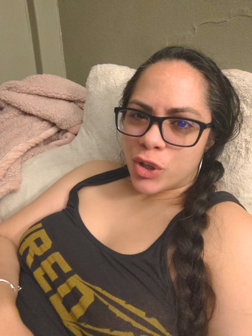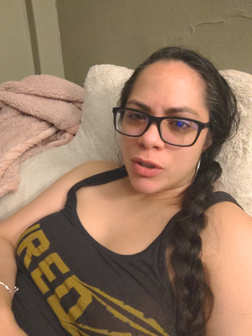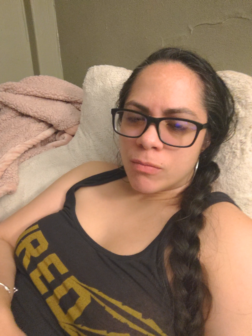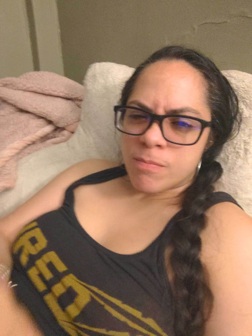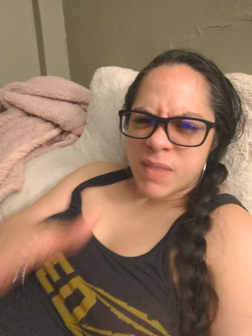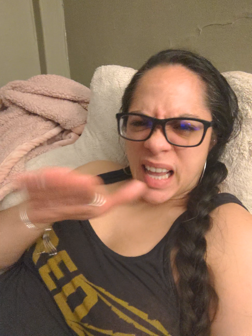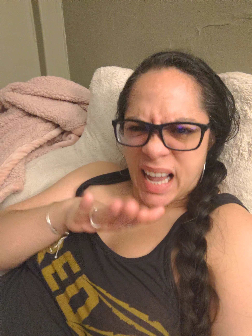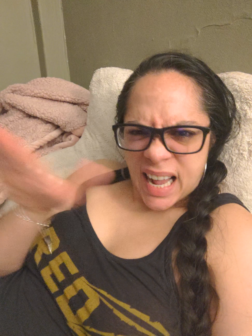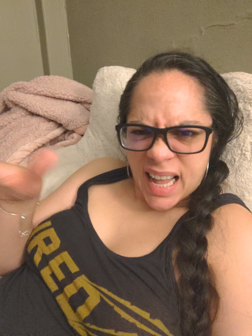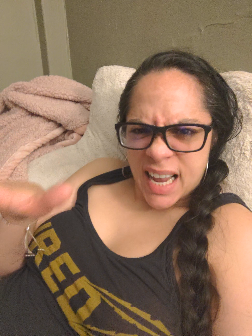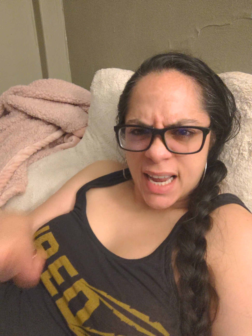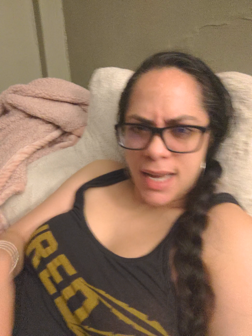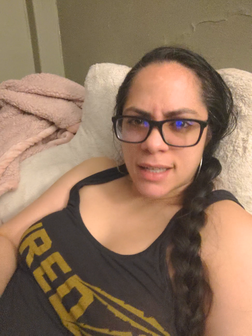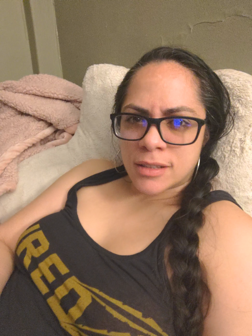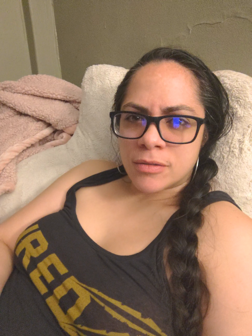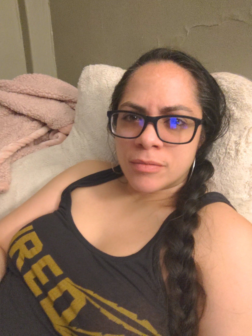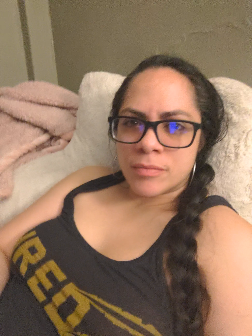clean